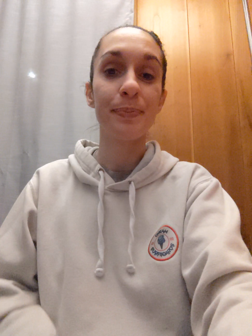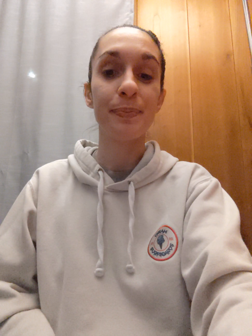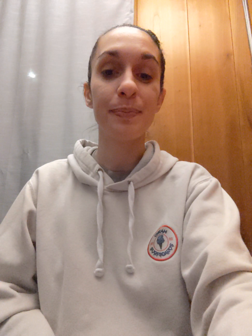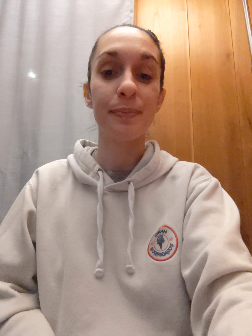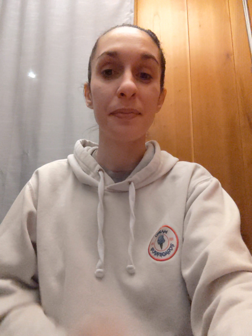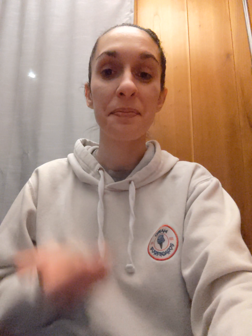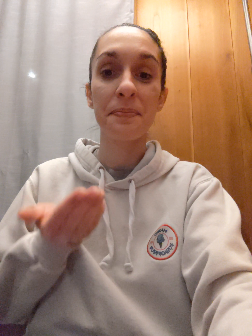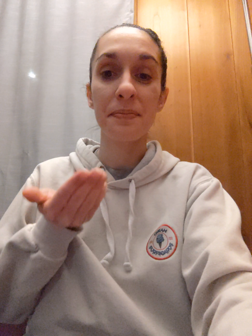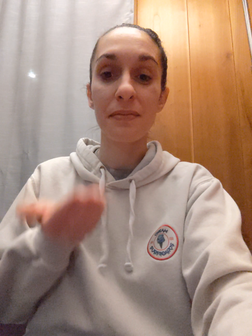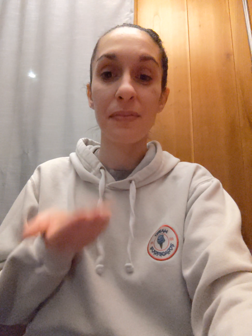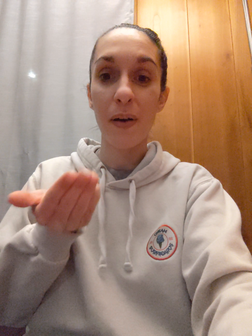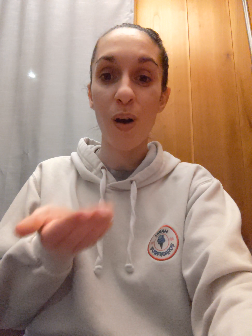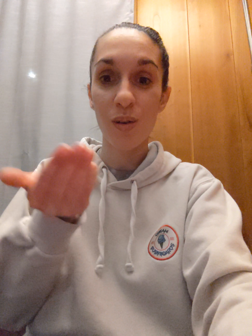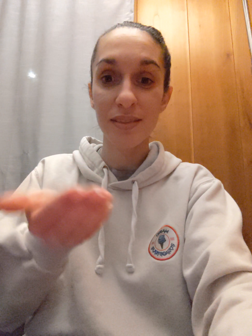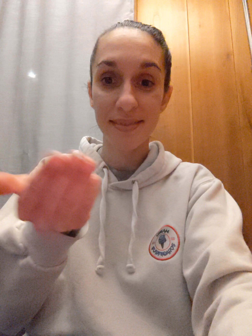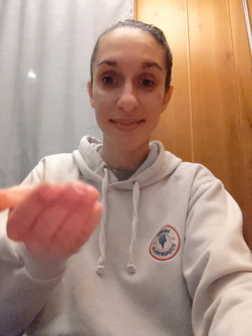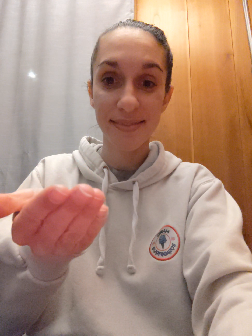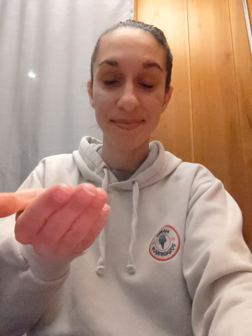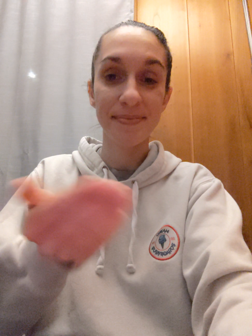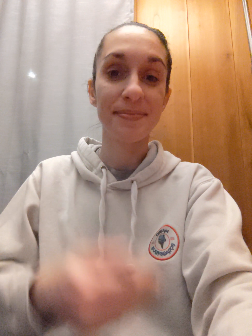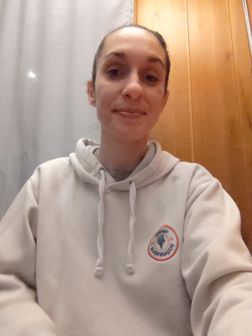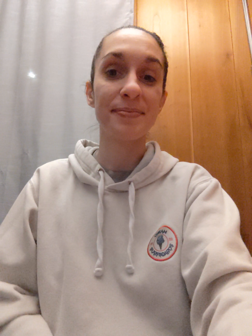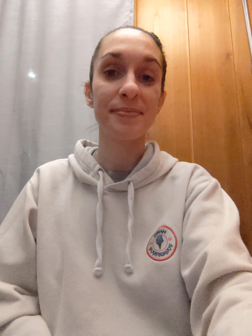boat